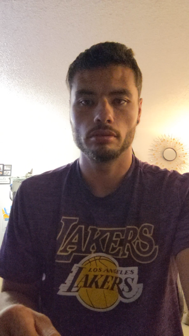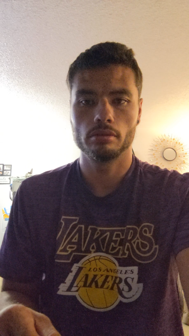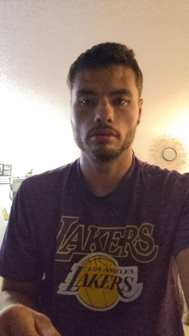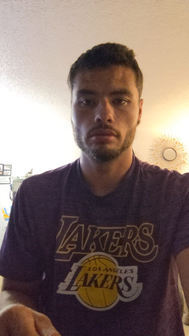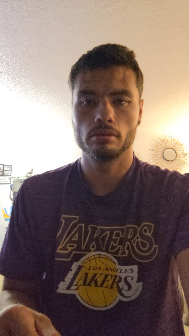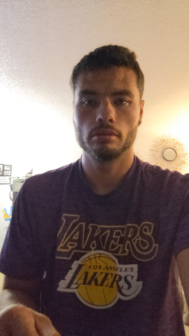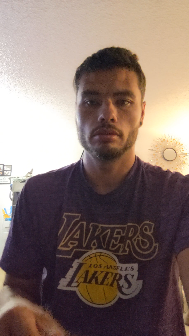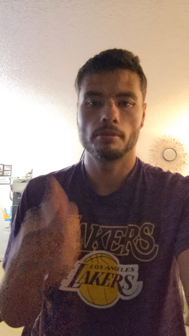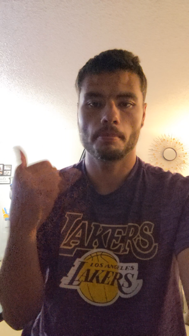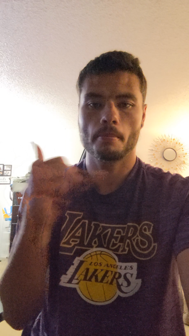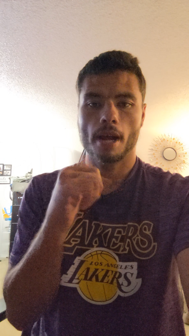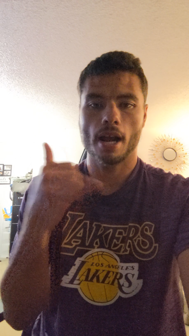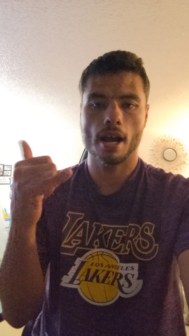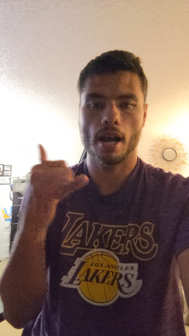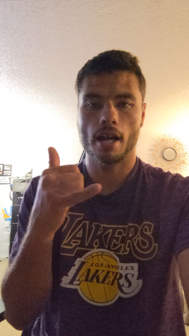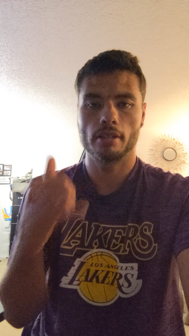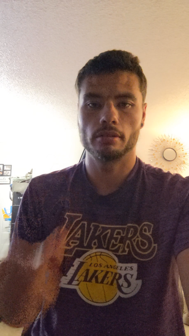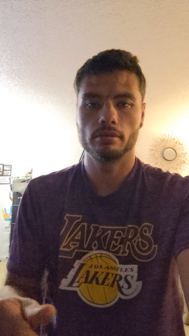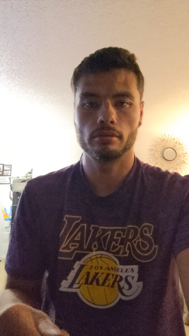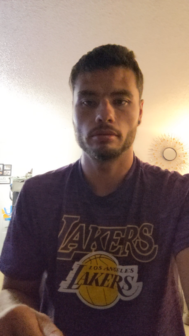play